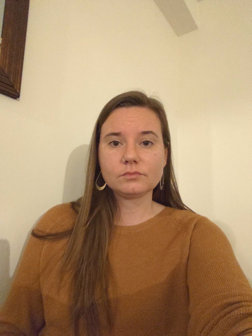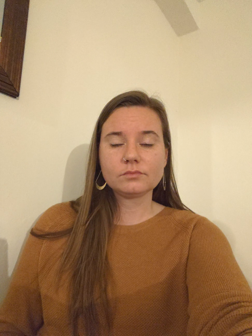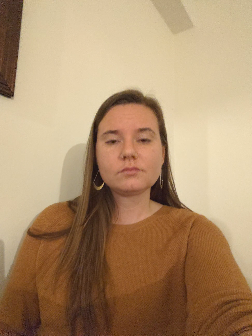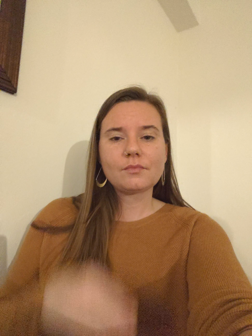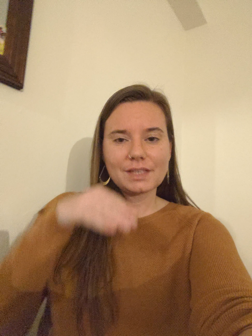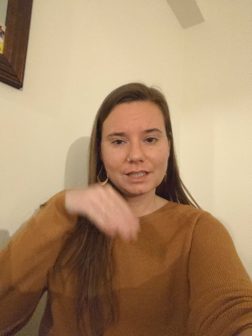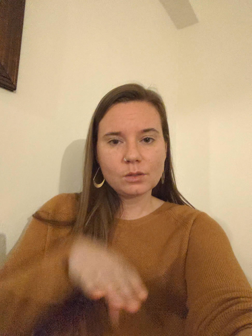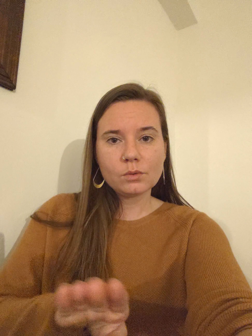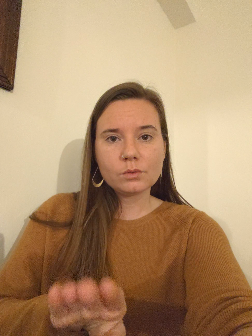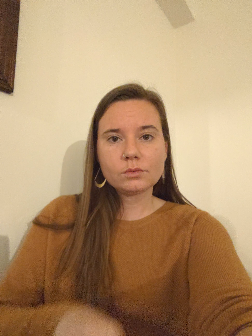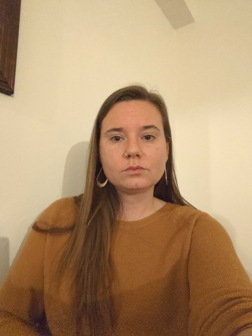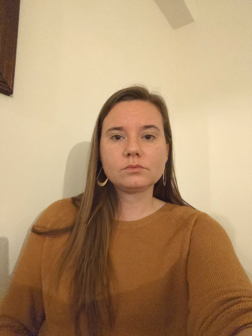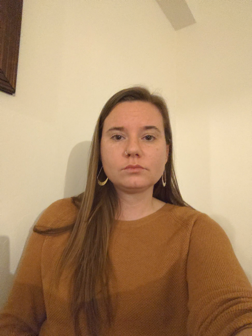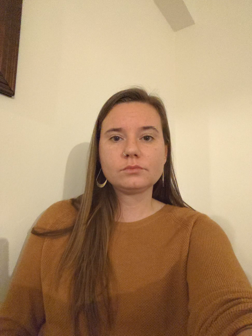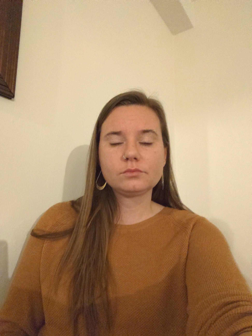into